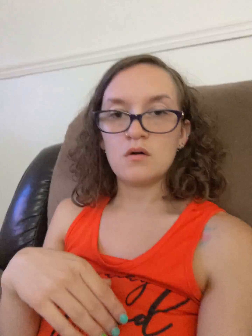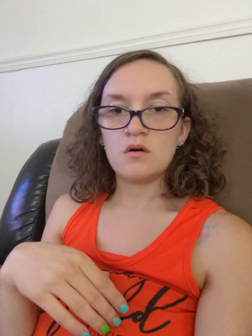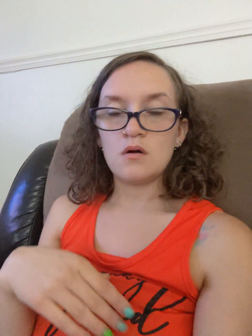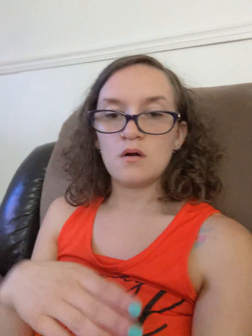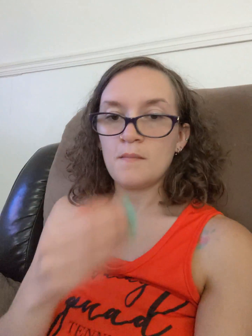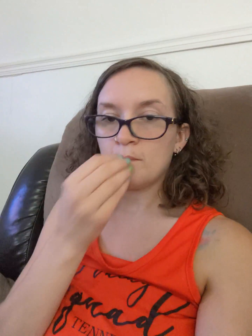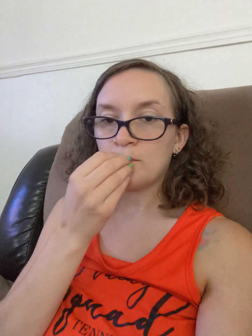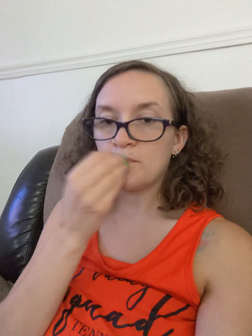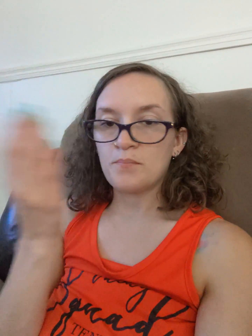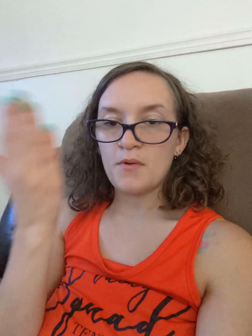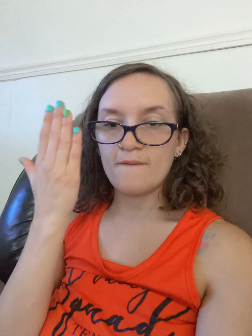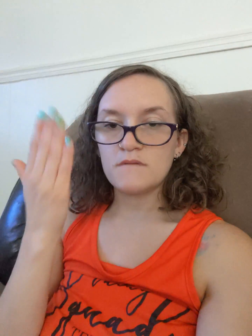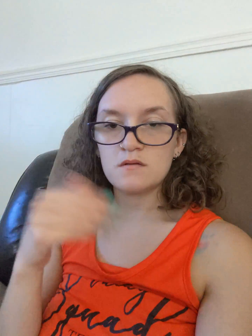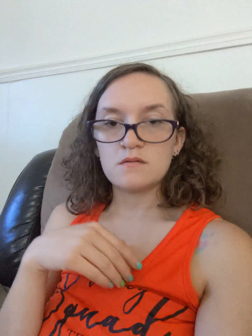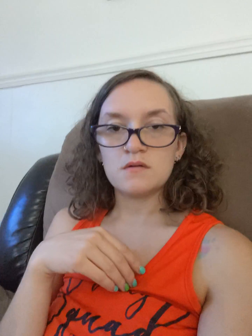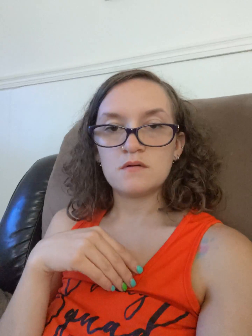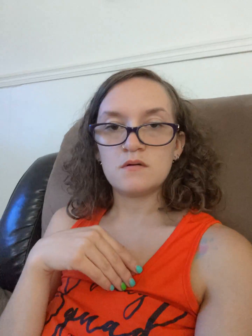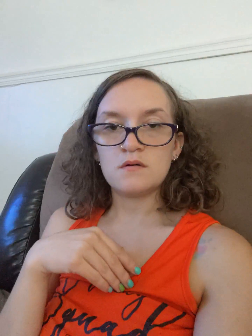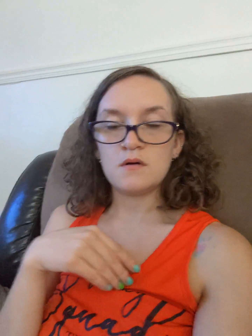breakfast